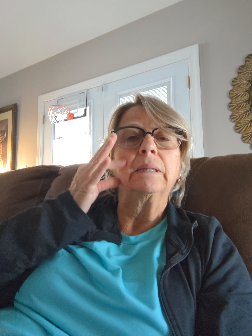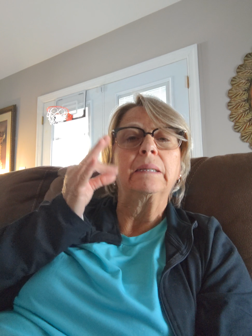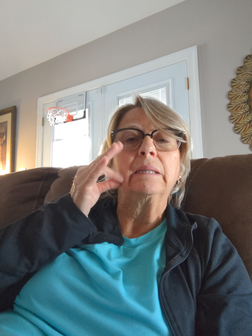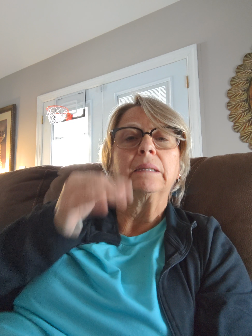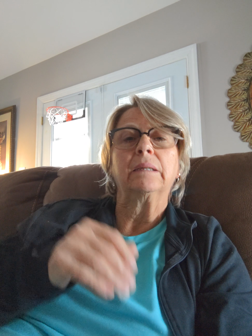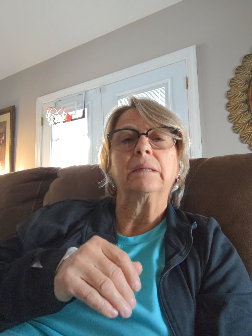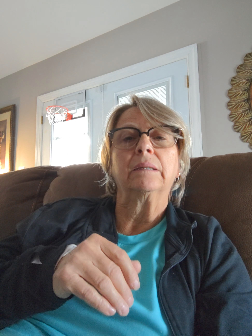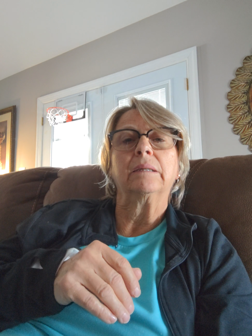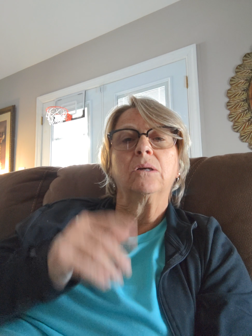kitty